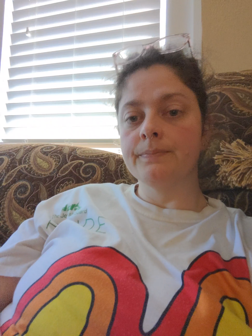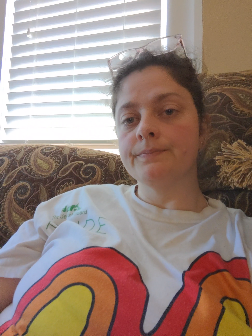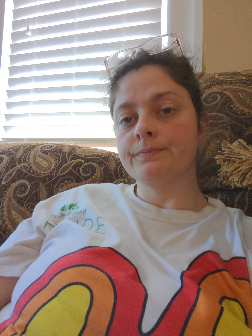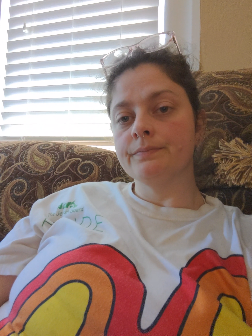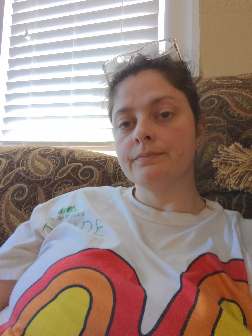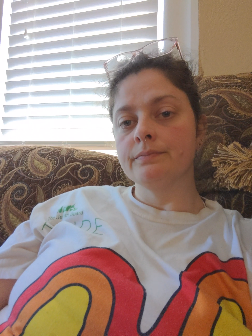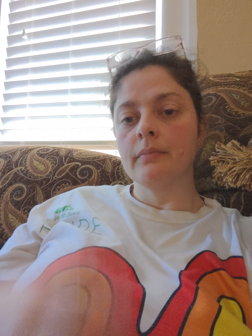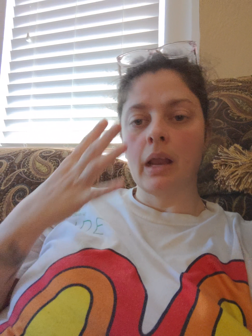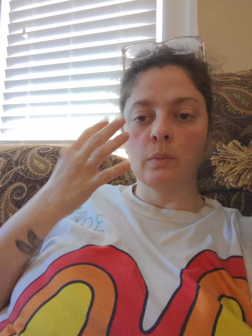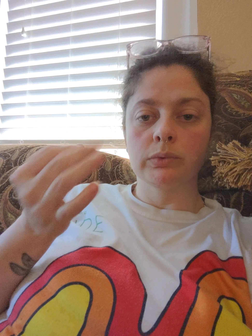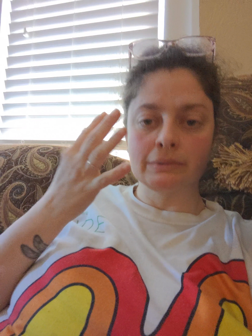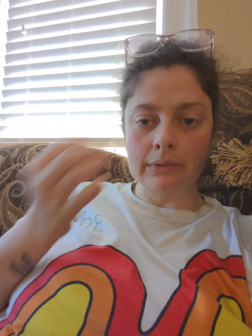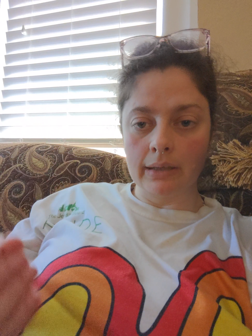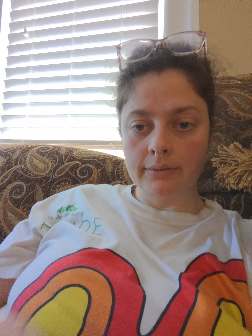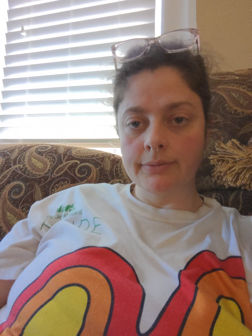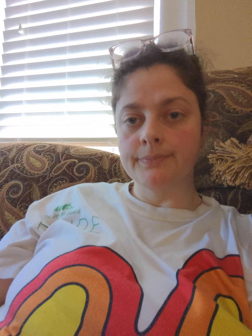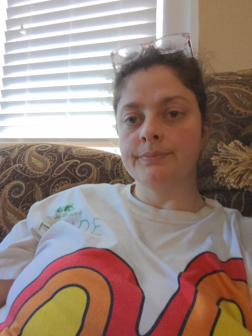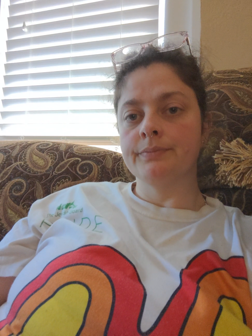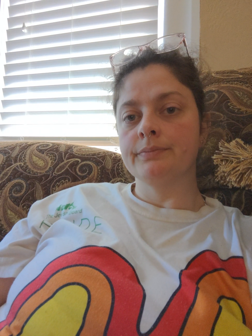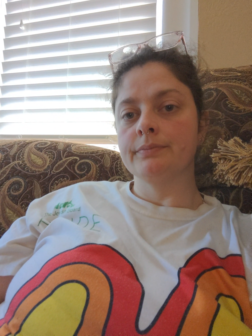outside